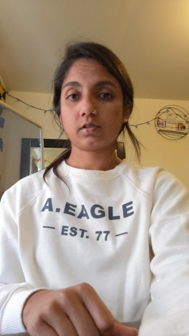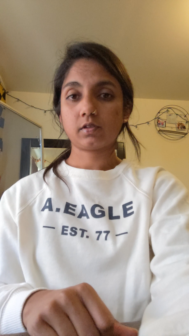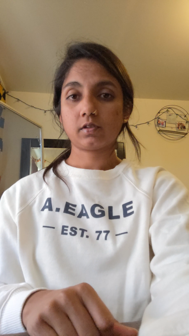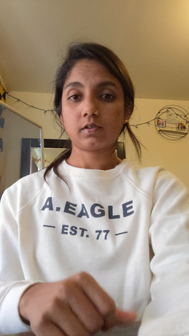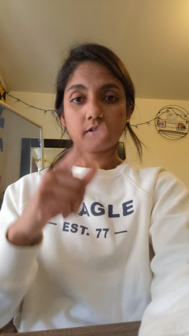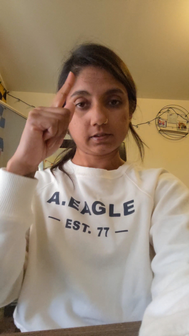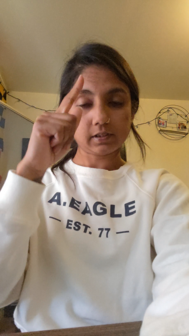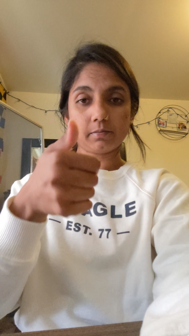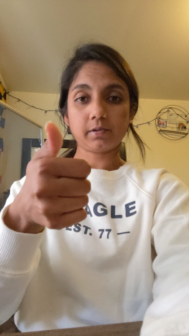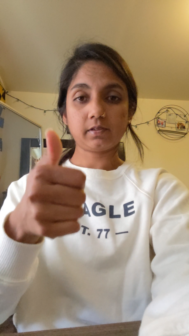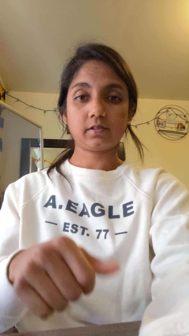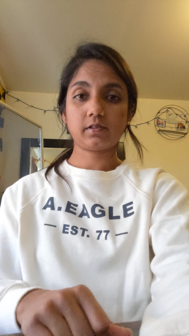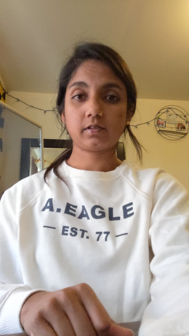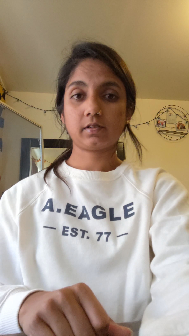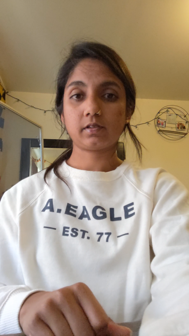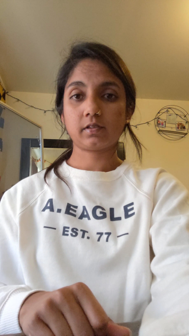dime